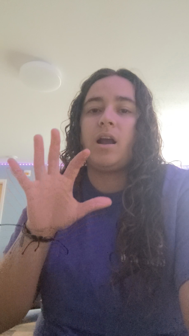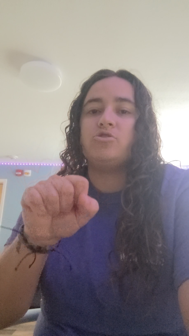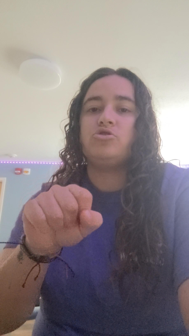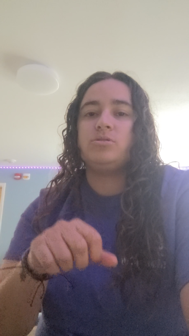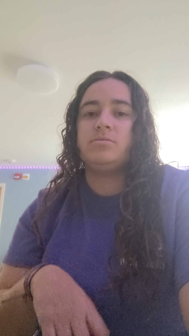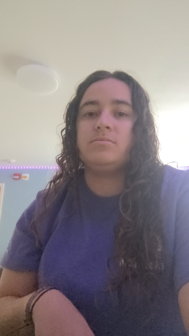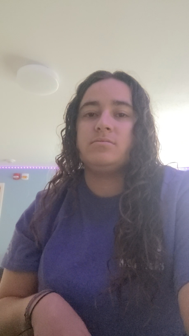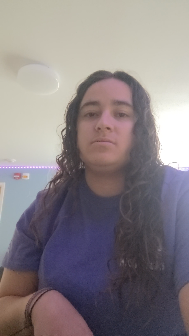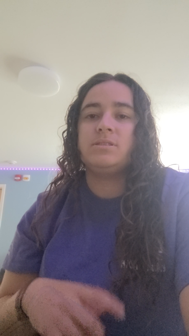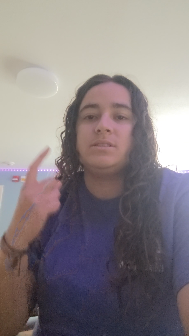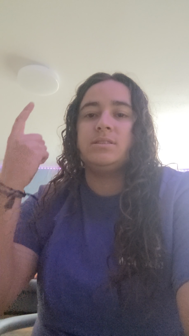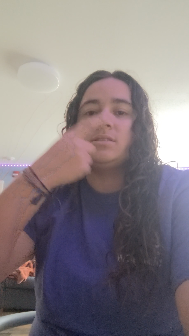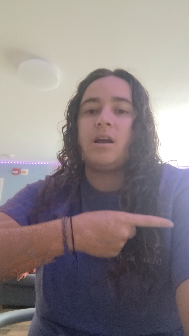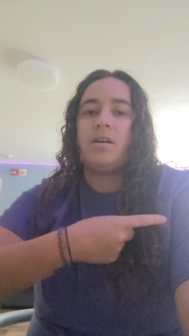day